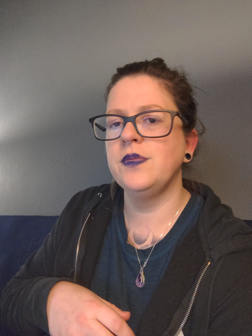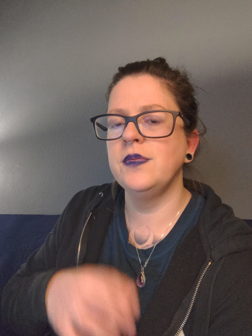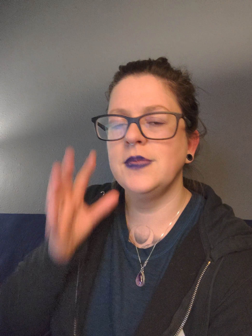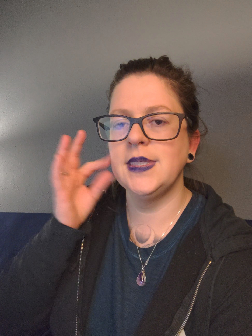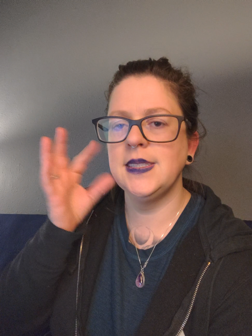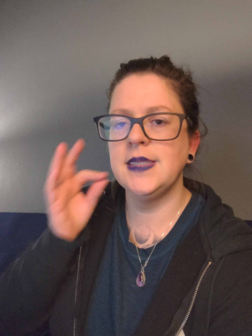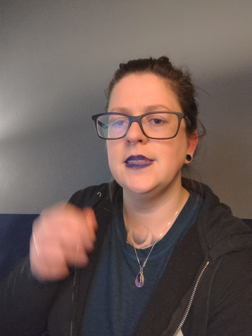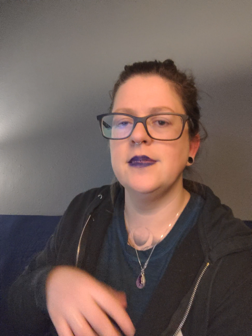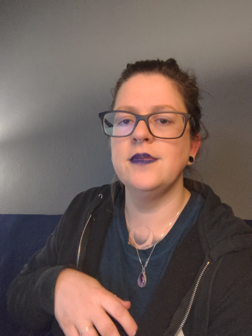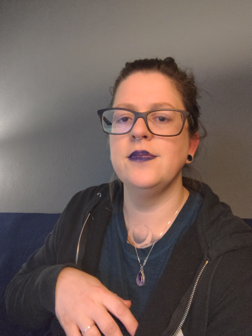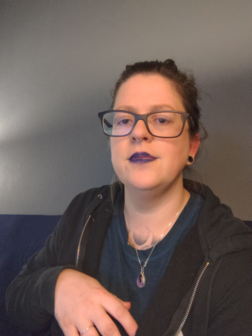kitty